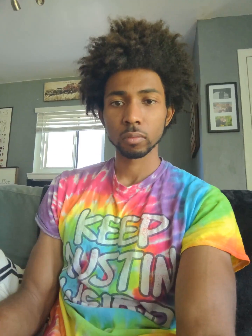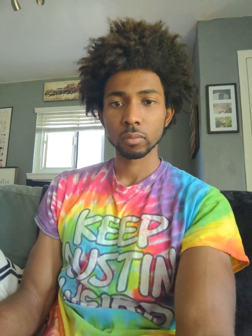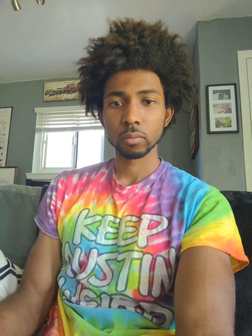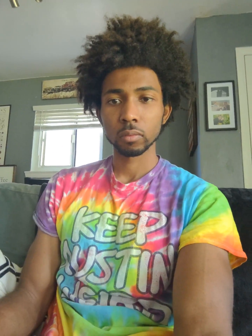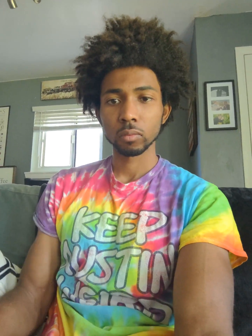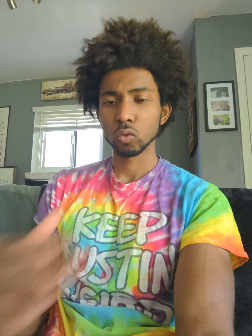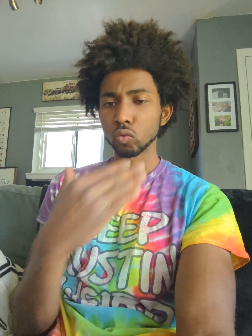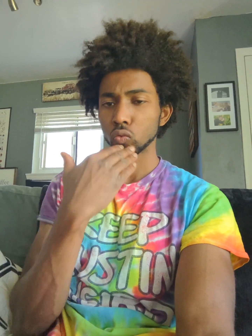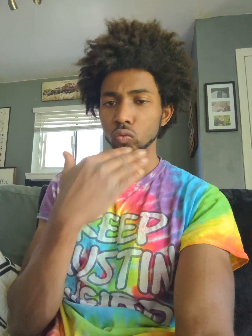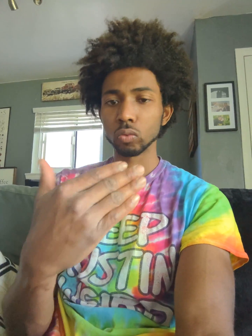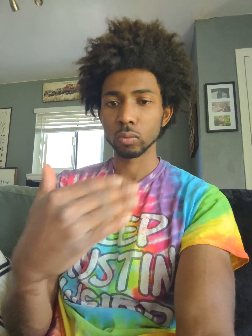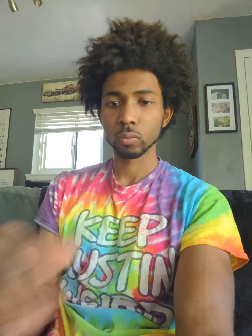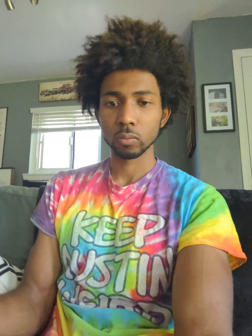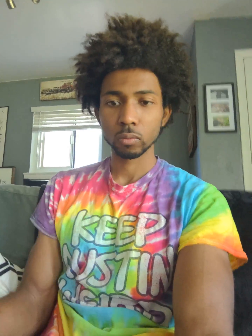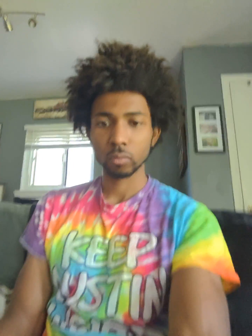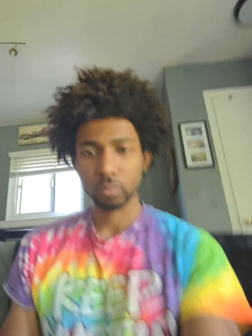good